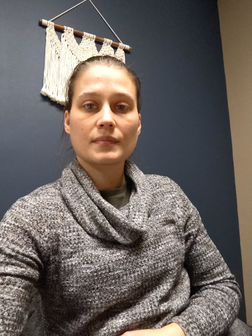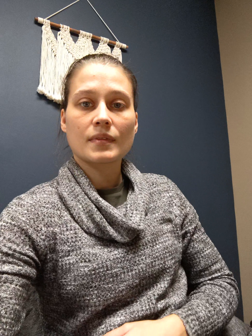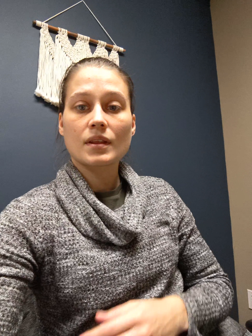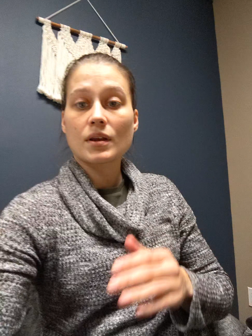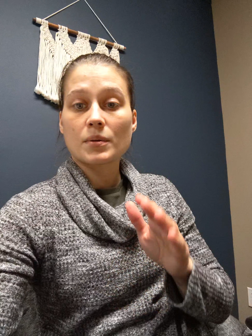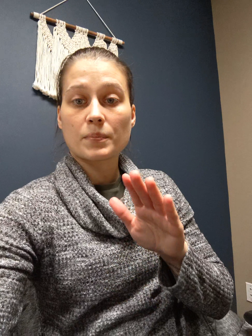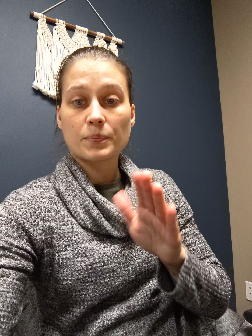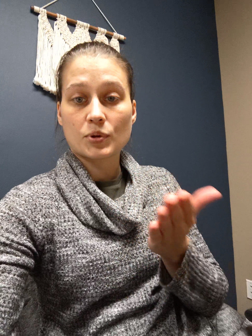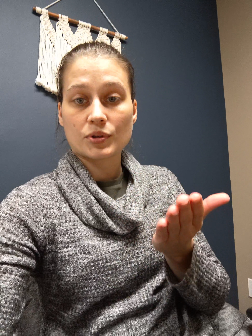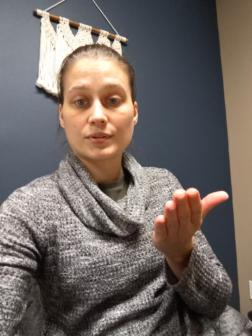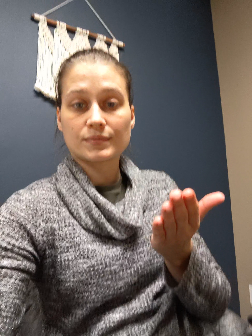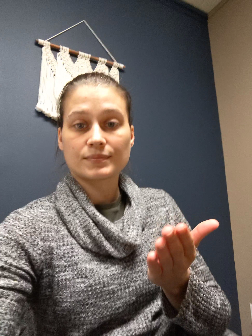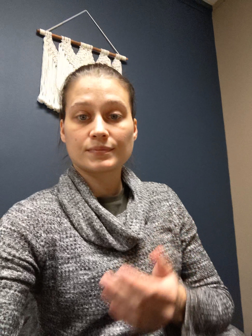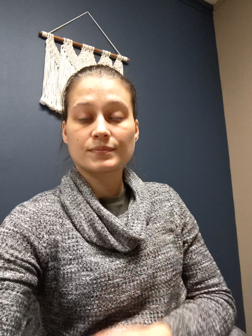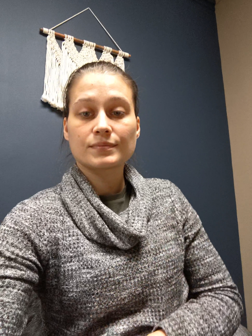book